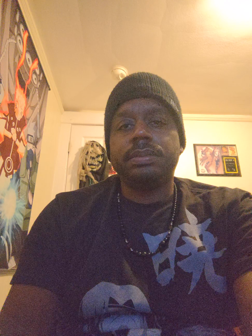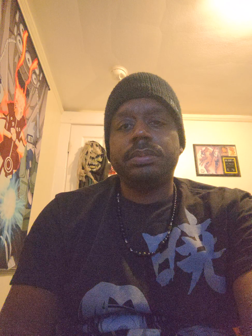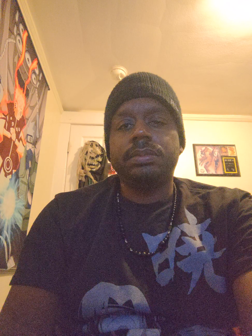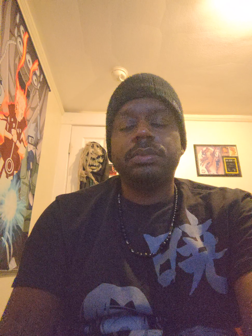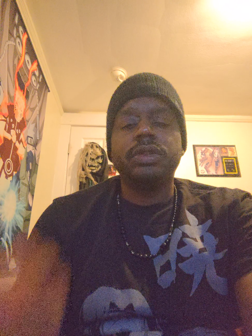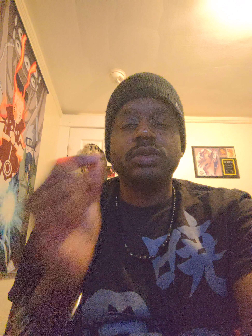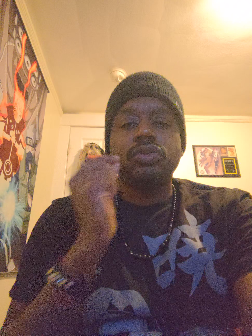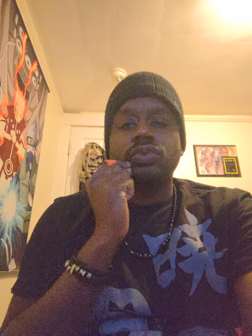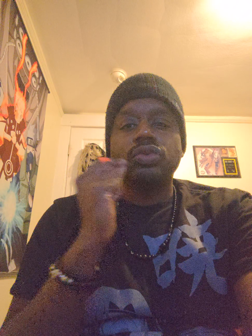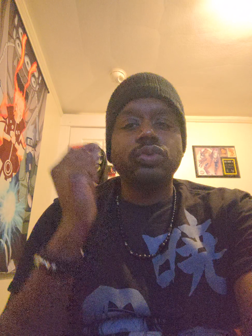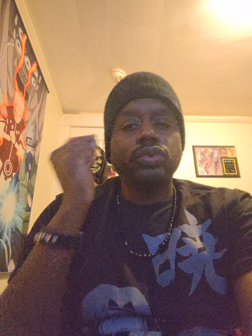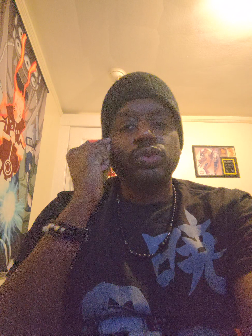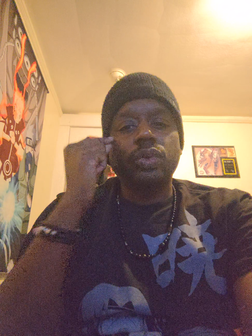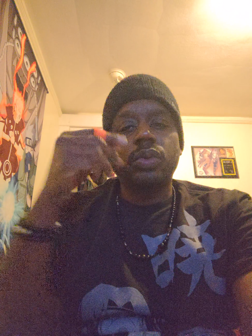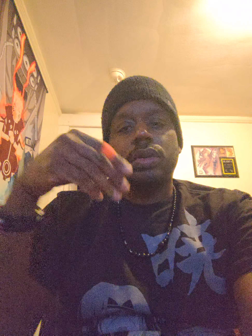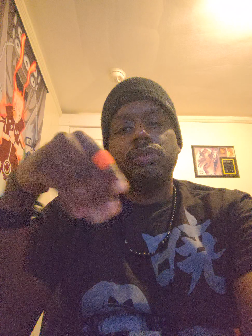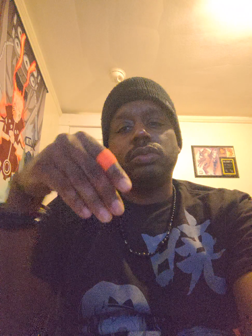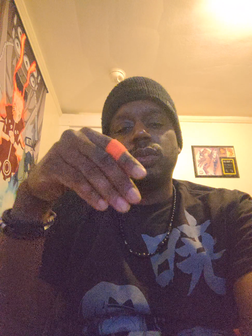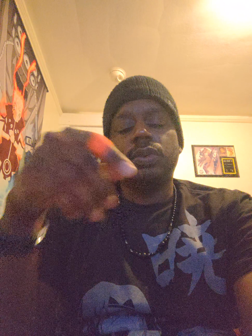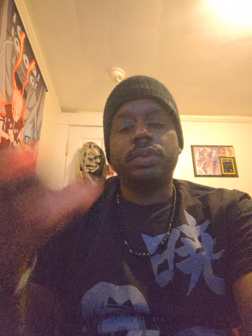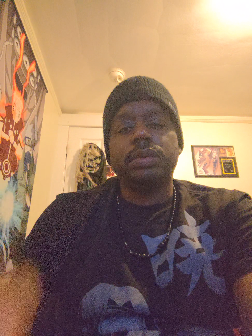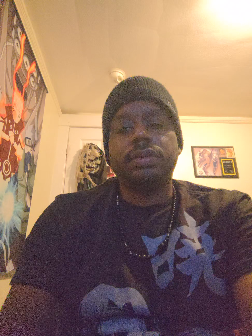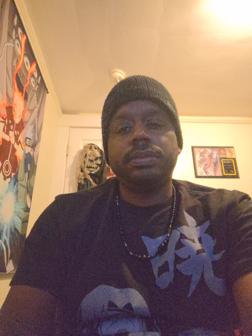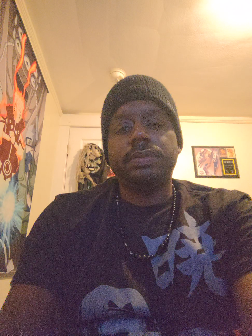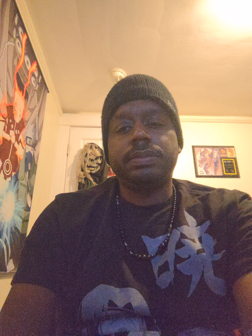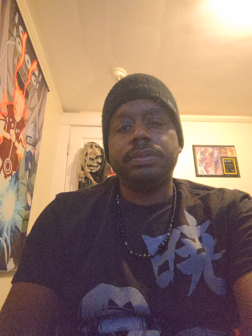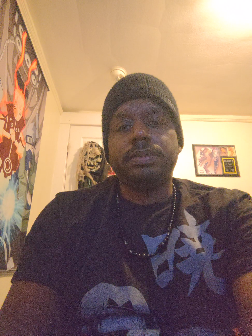store